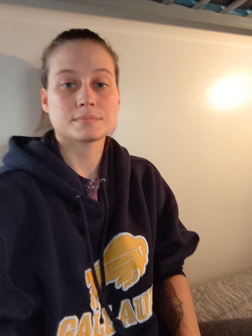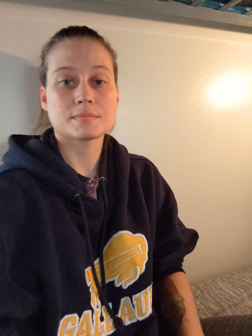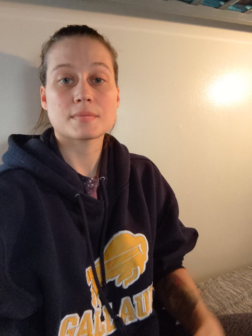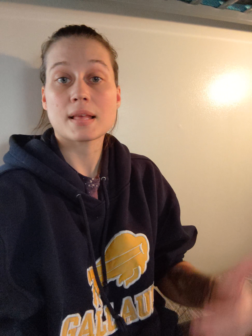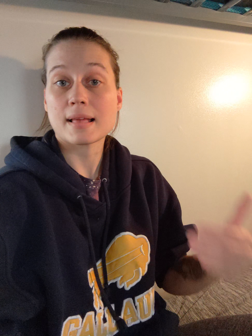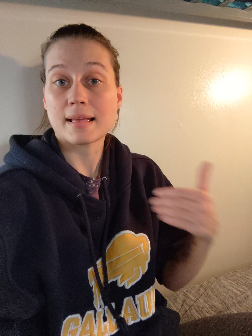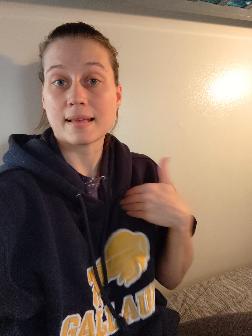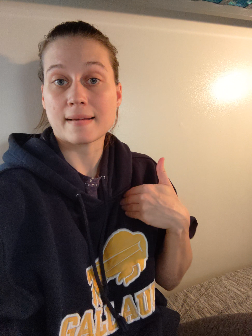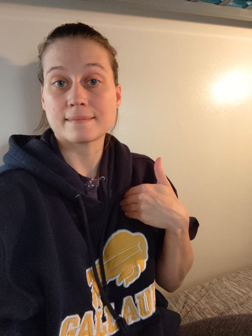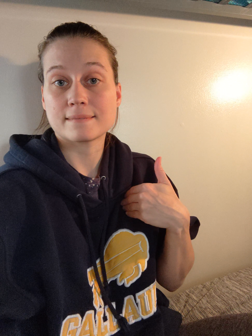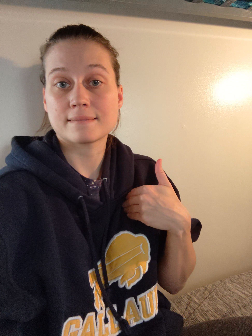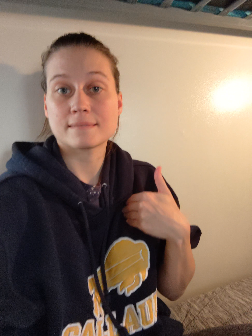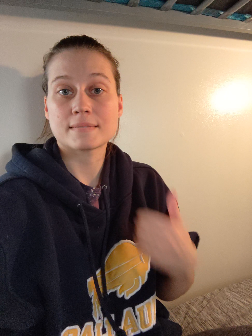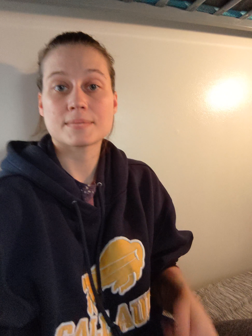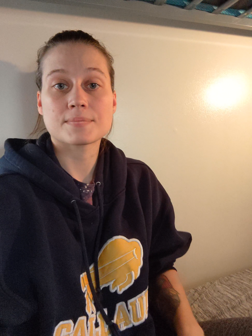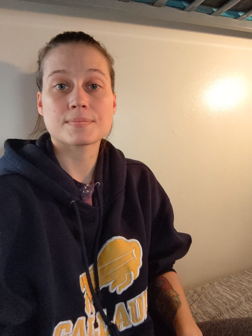have